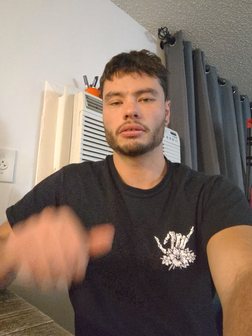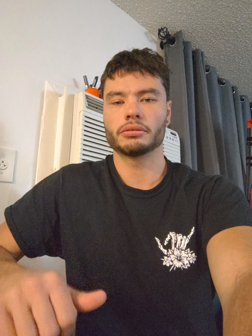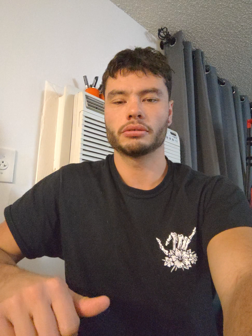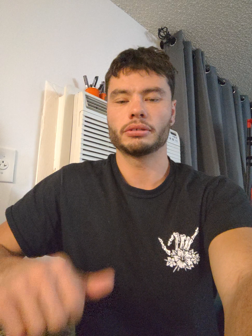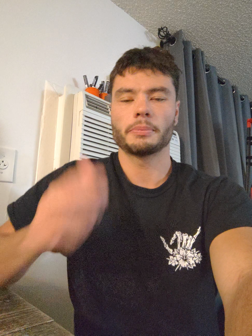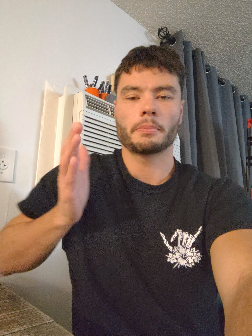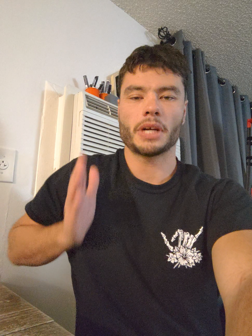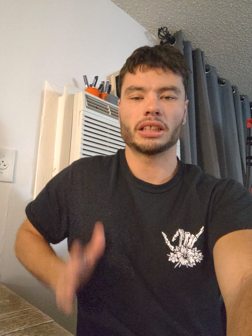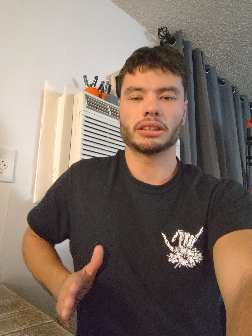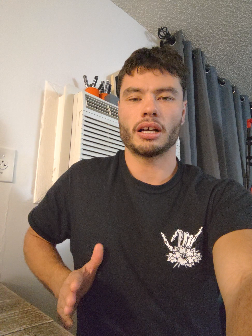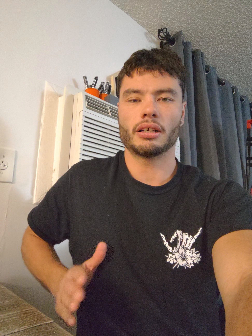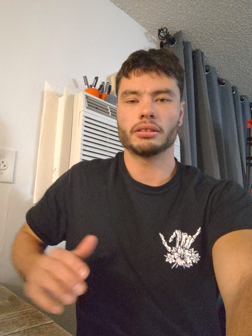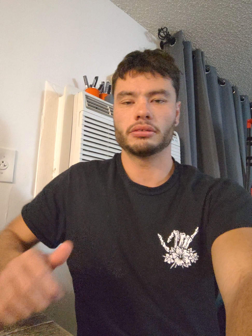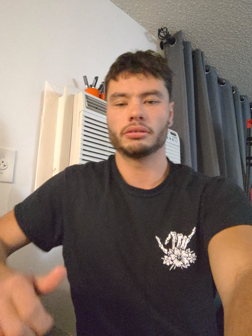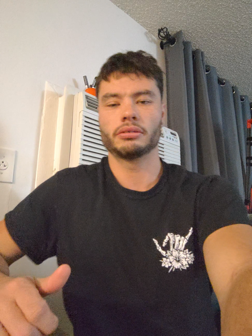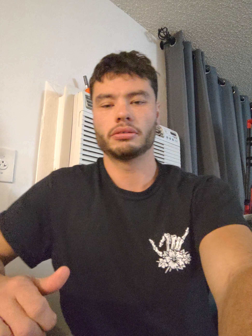beside